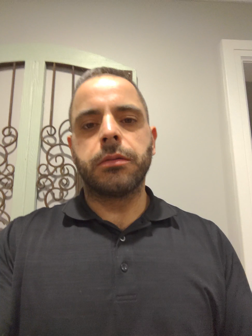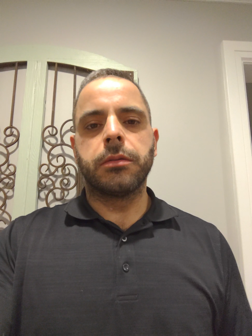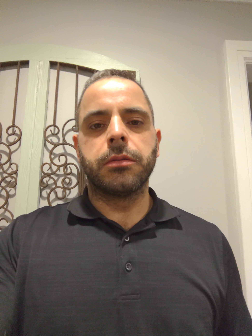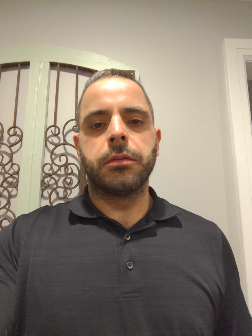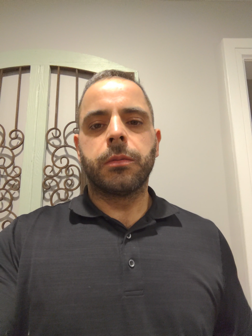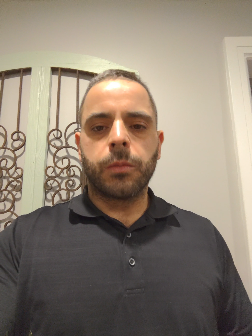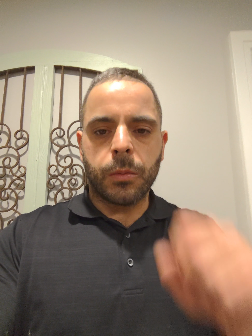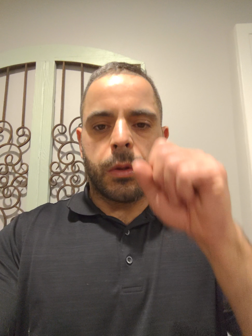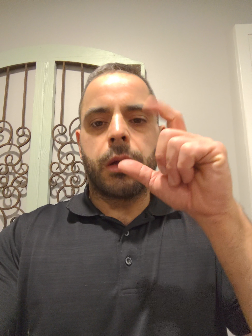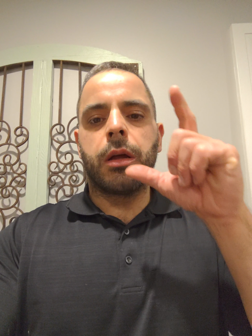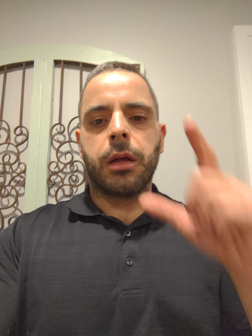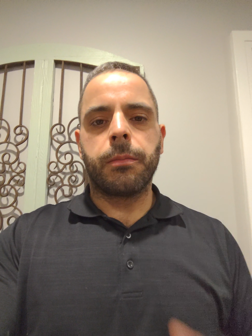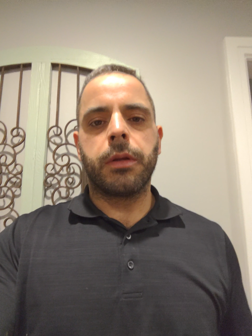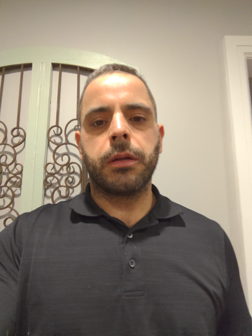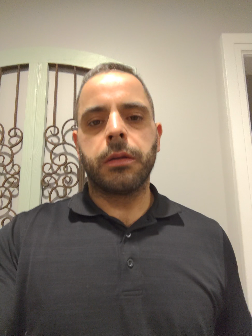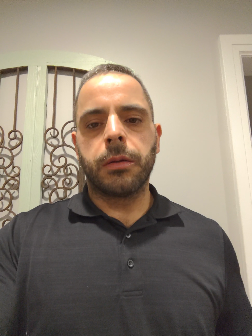wake